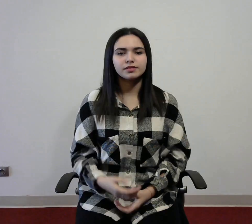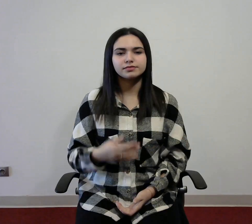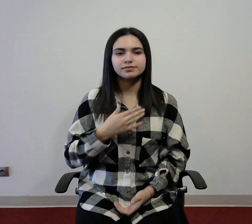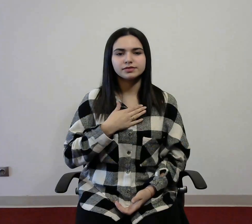mən